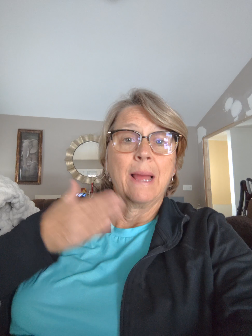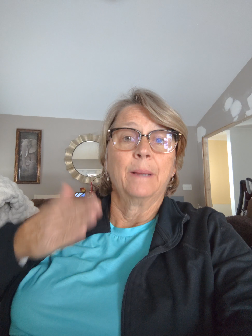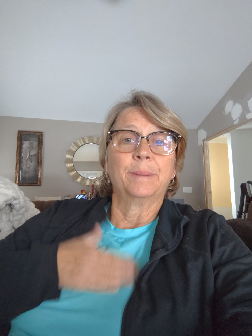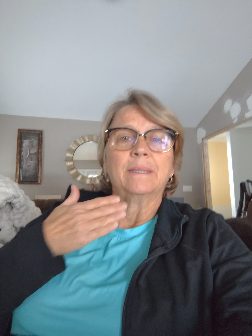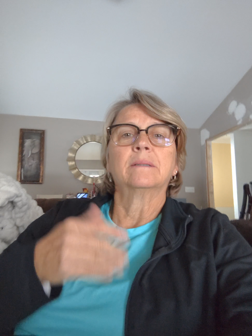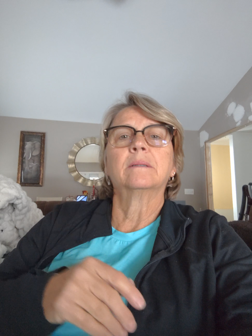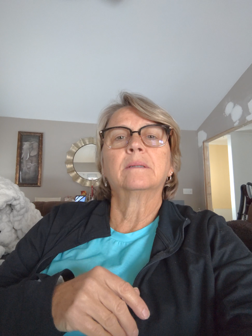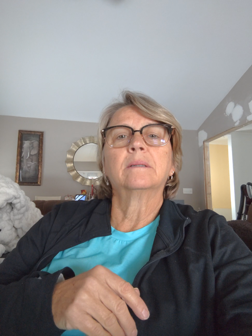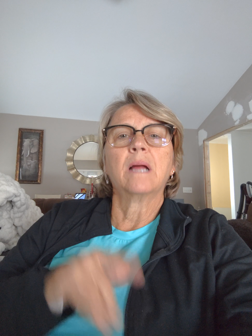happy